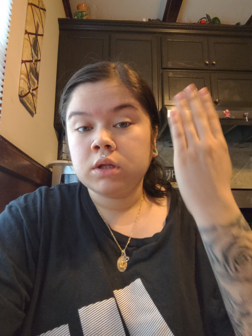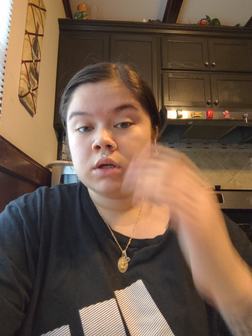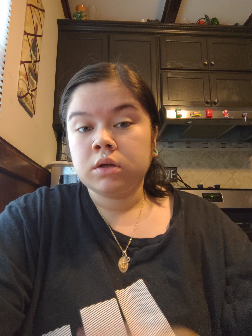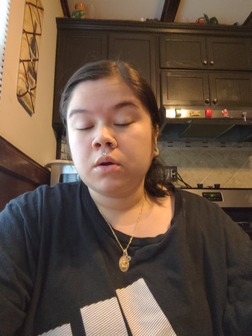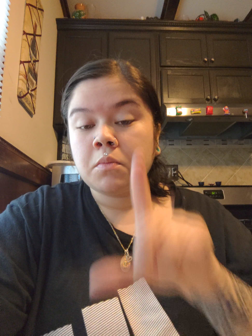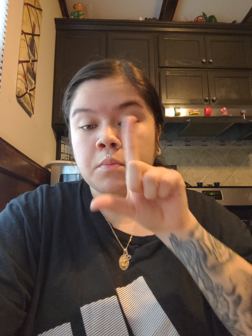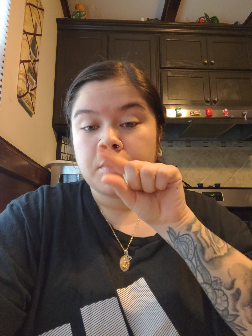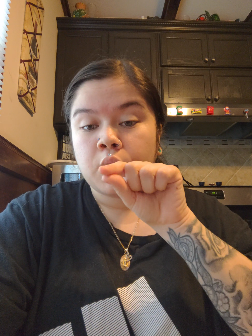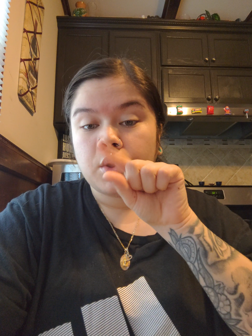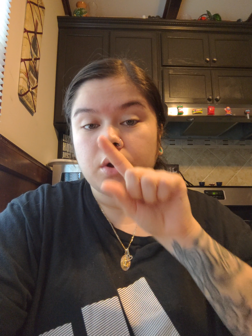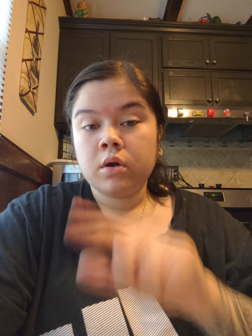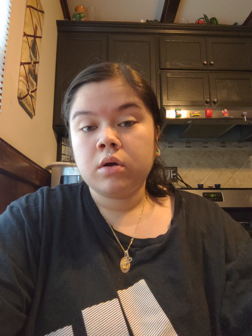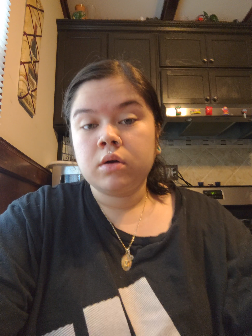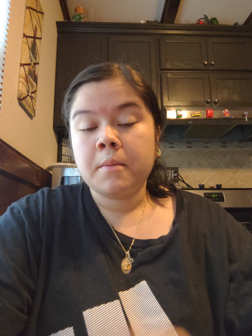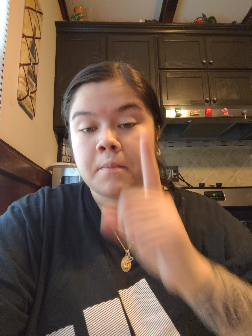bird